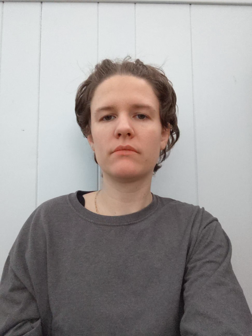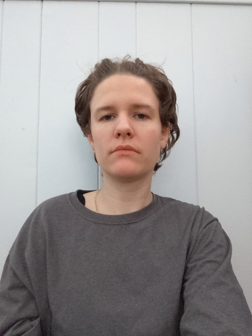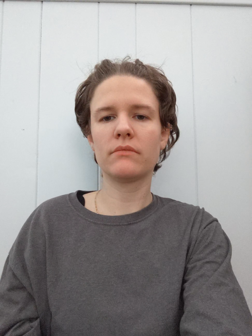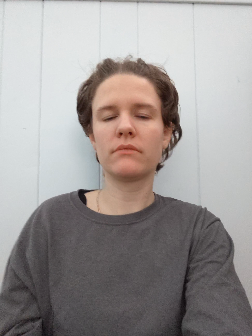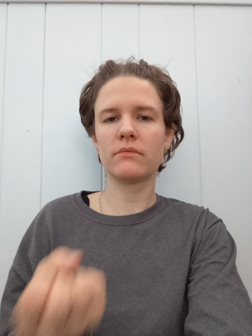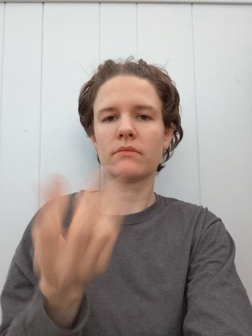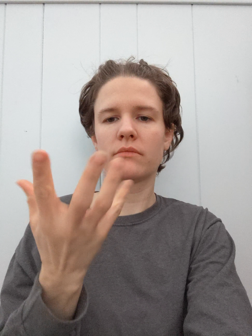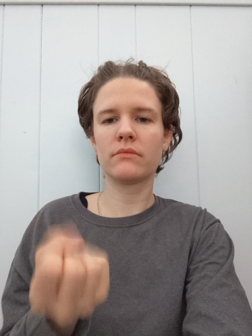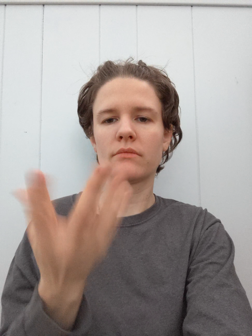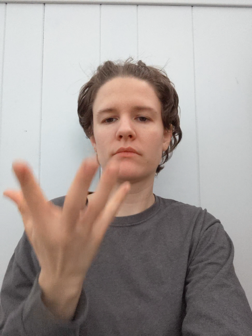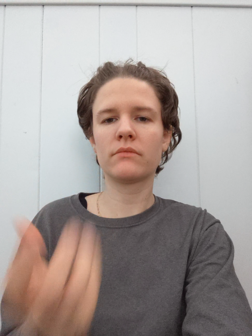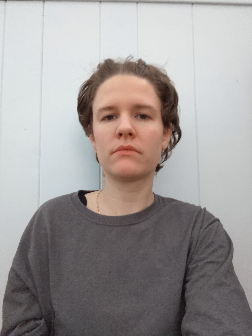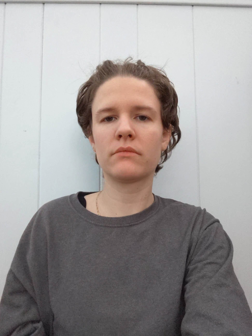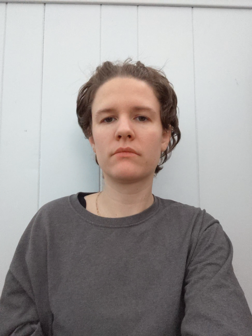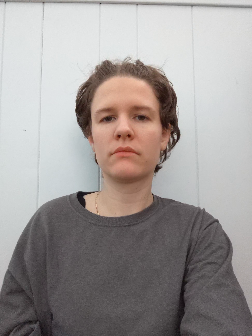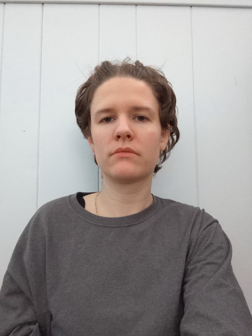many